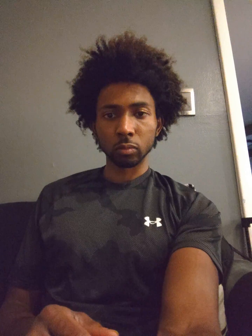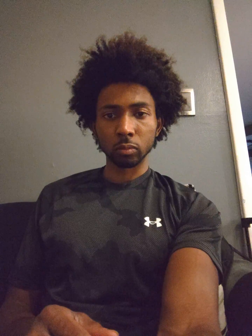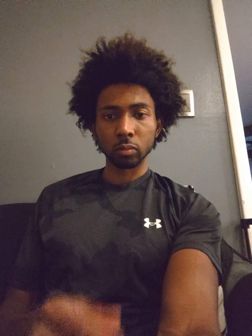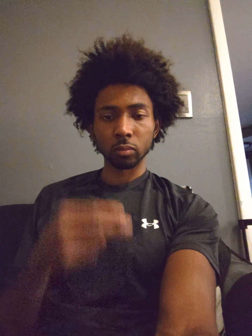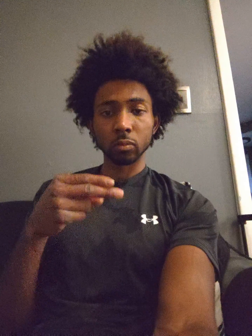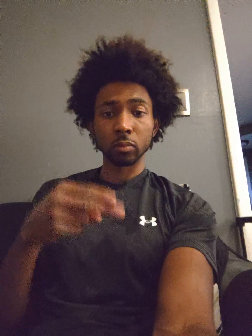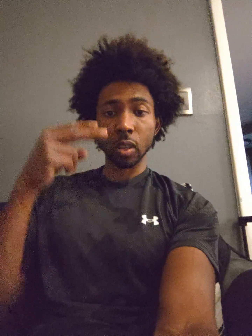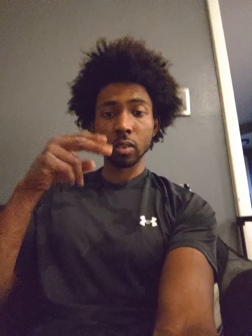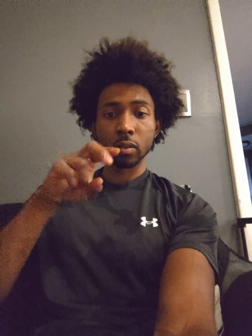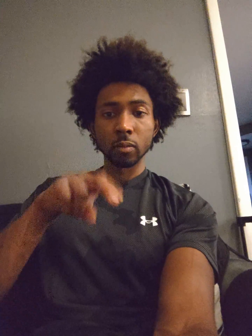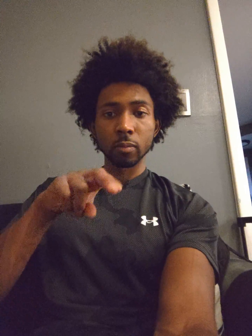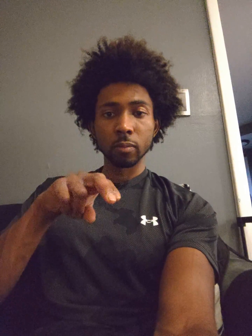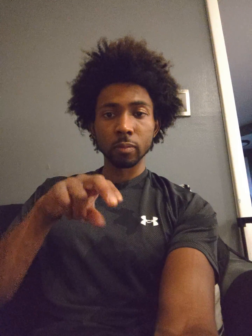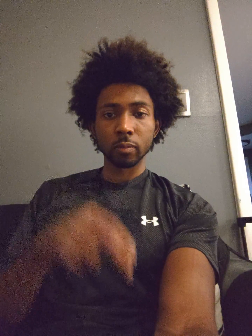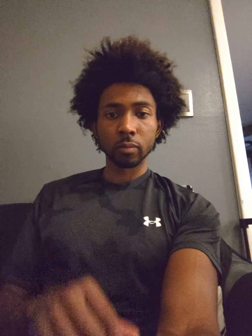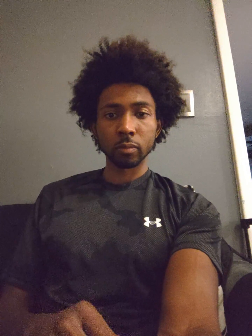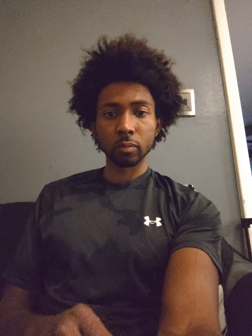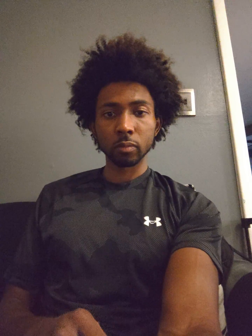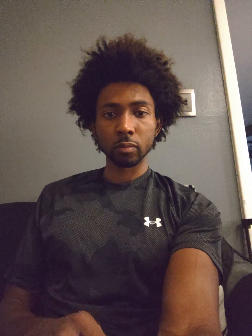high chair